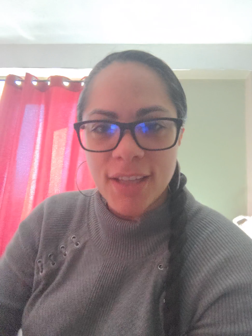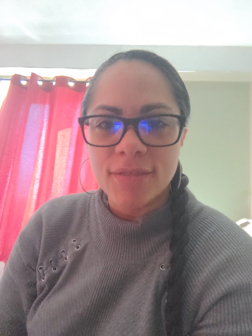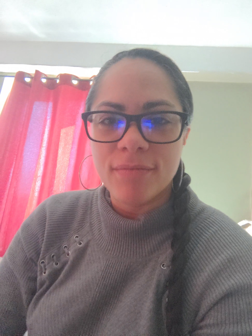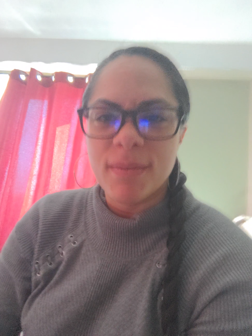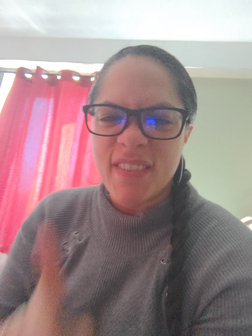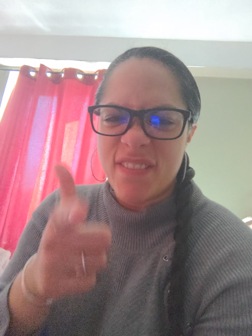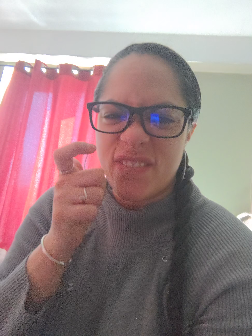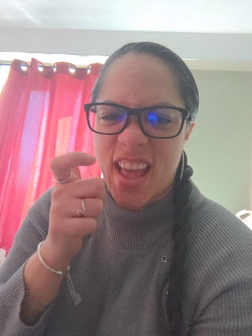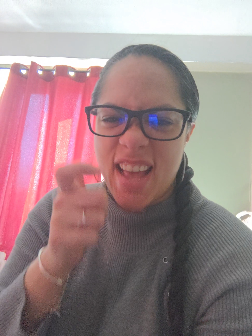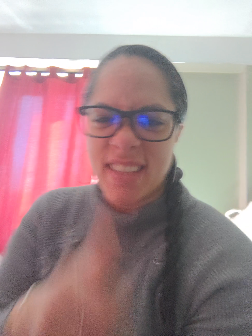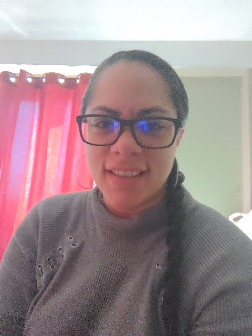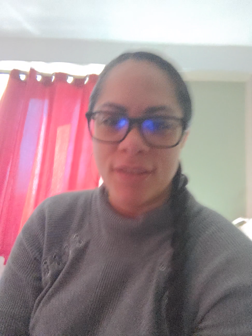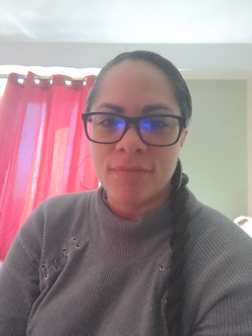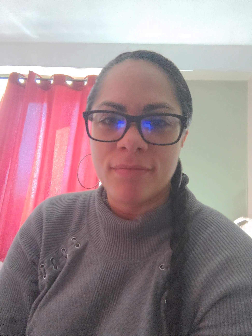fast